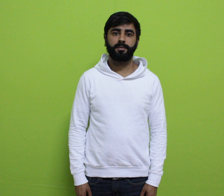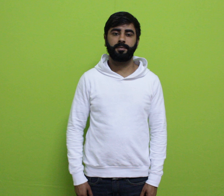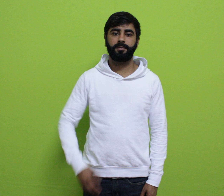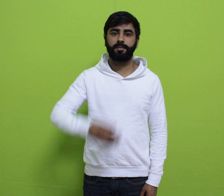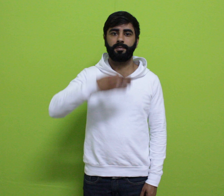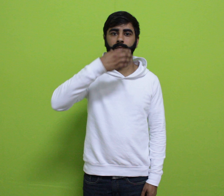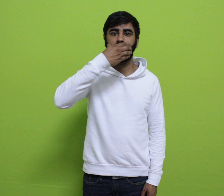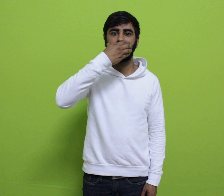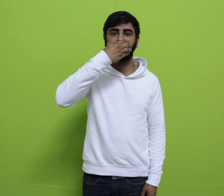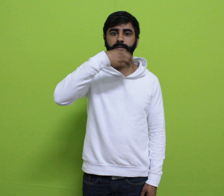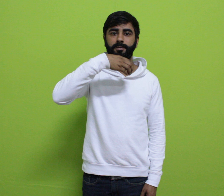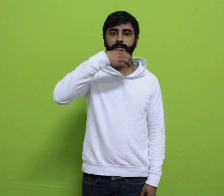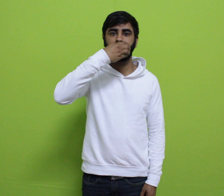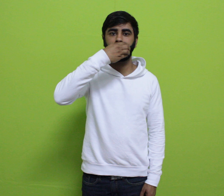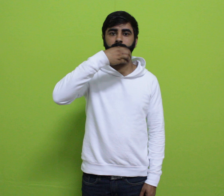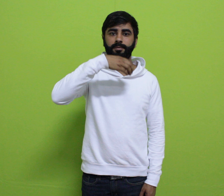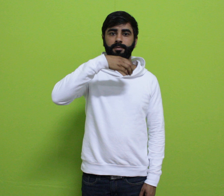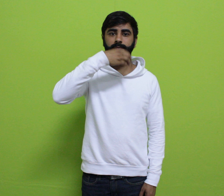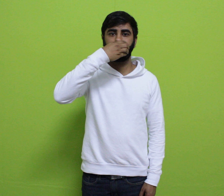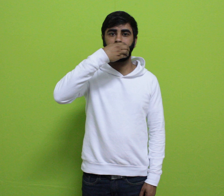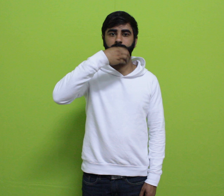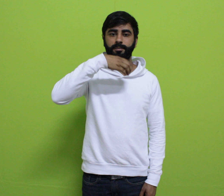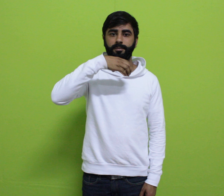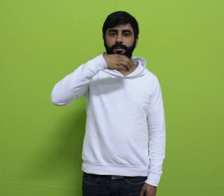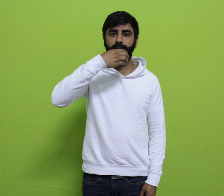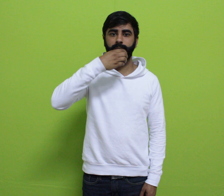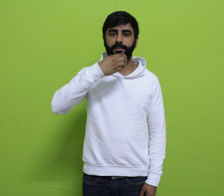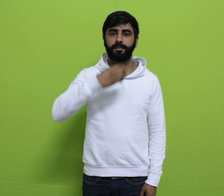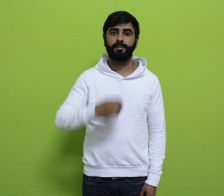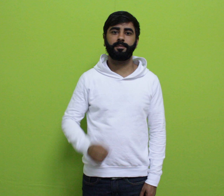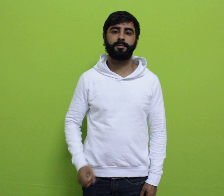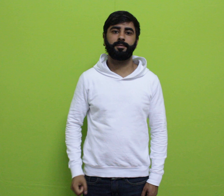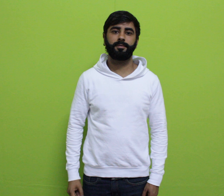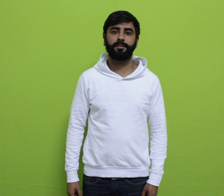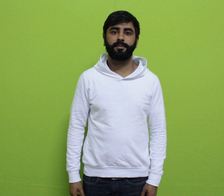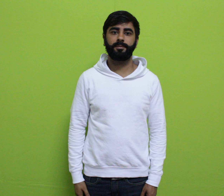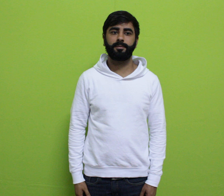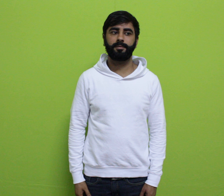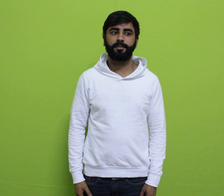maçã